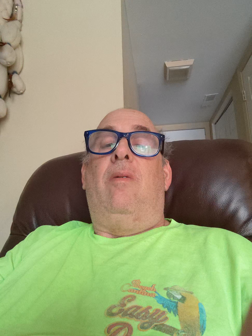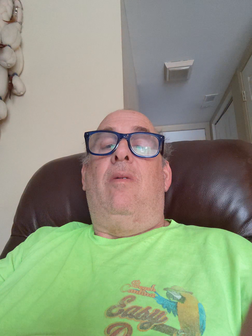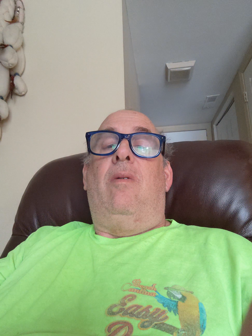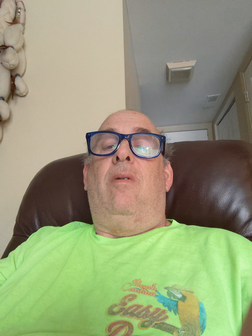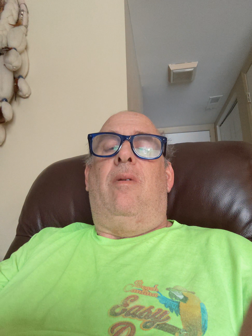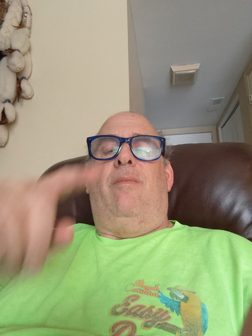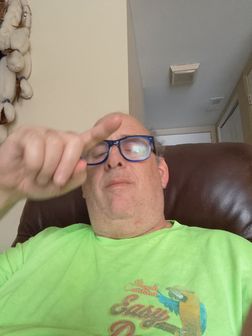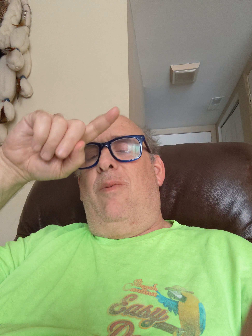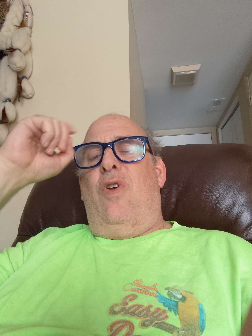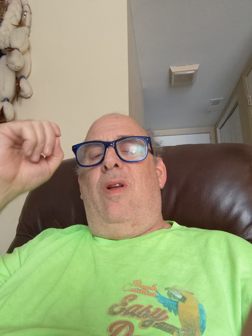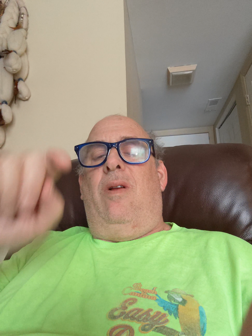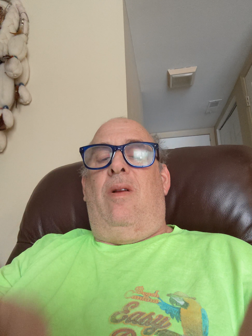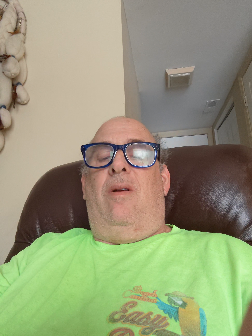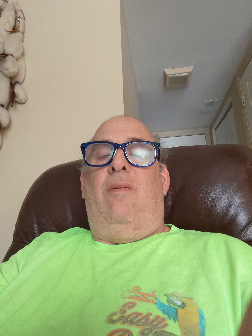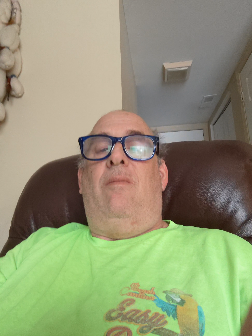because